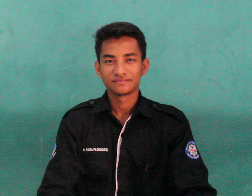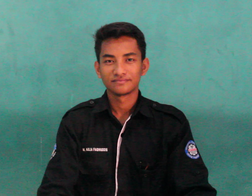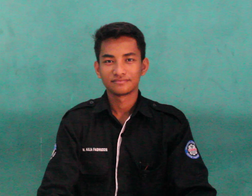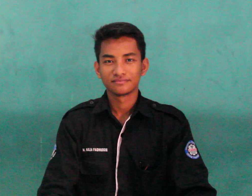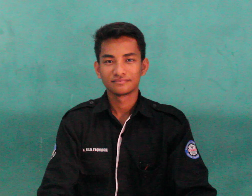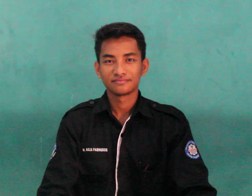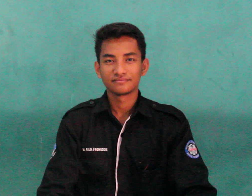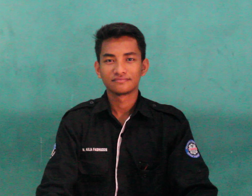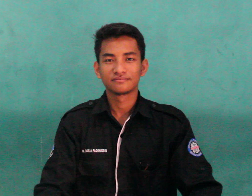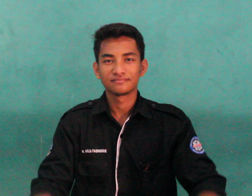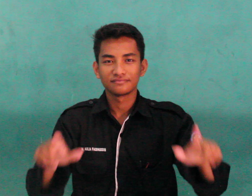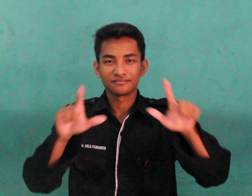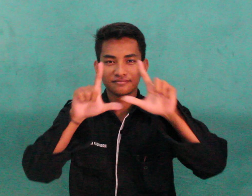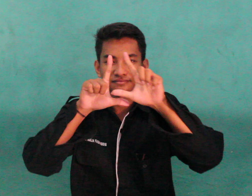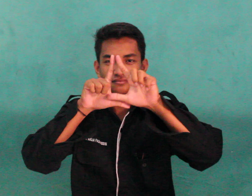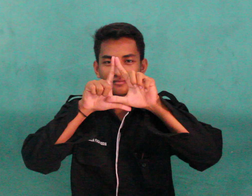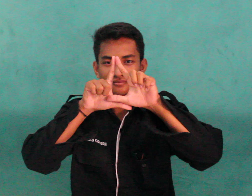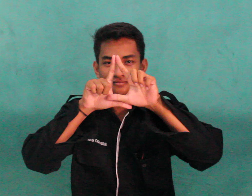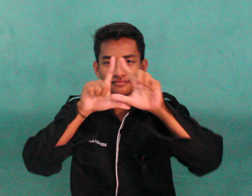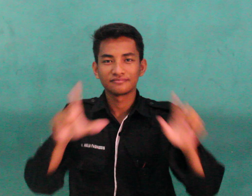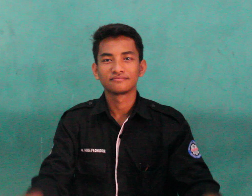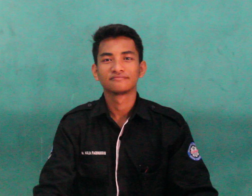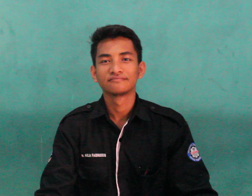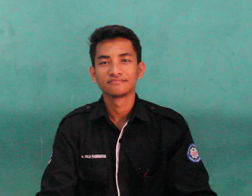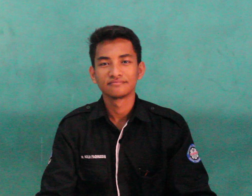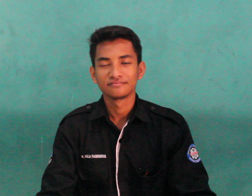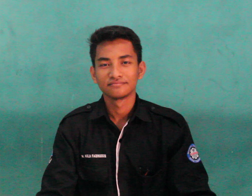A